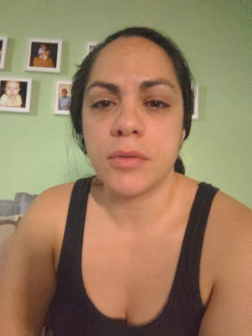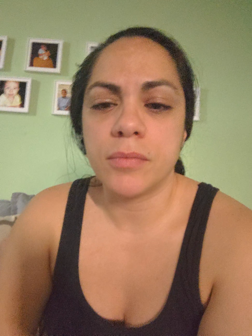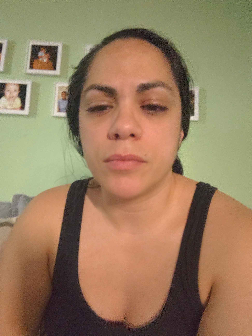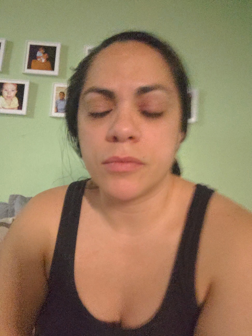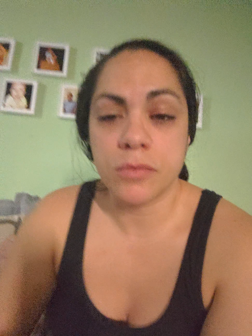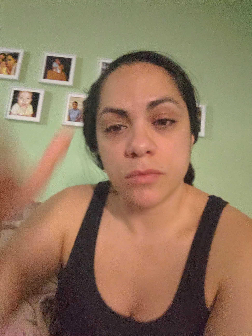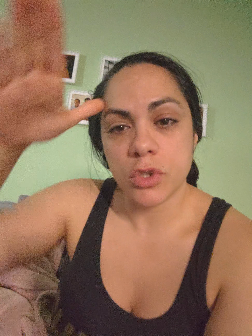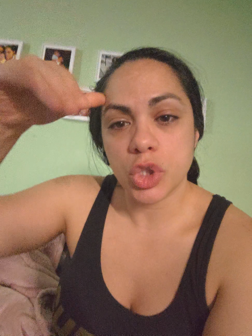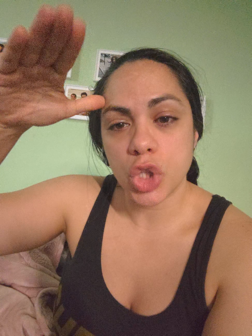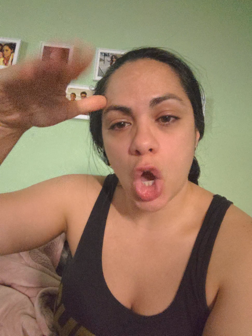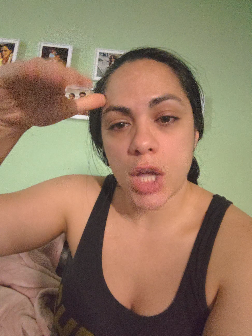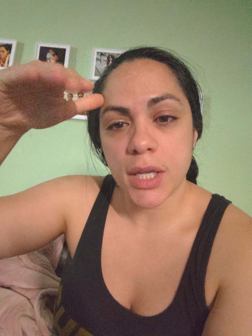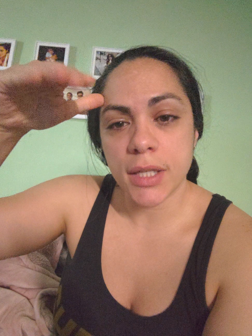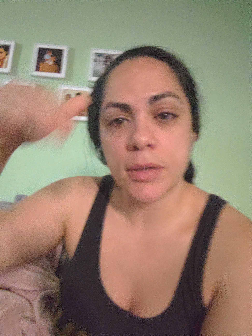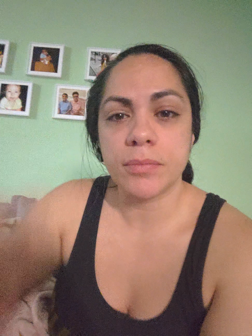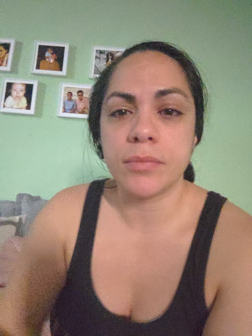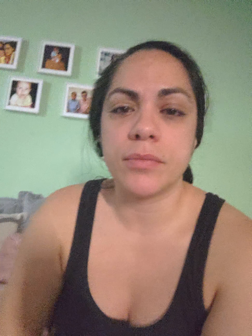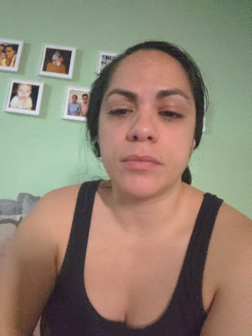donkey